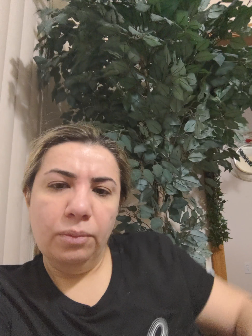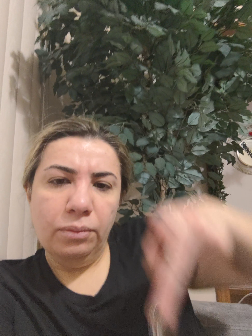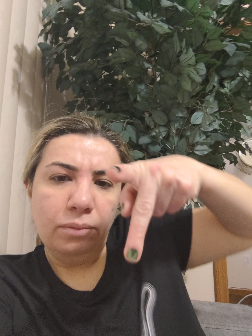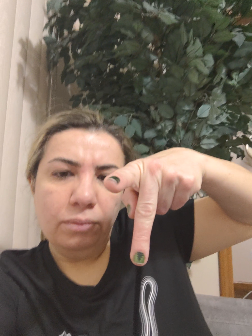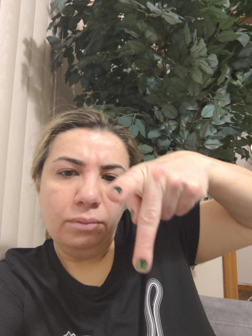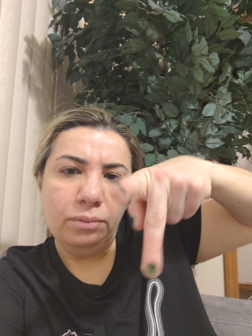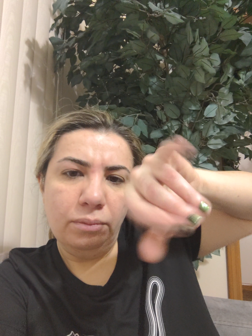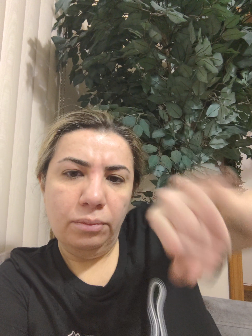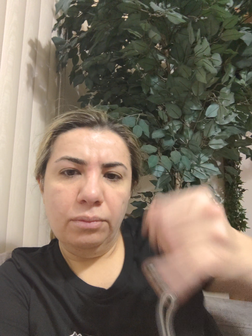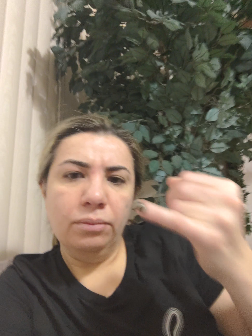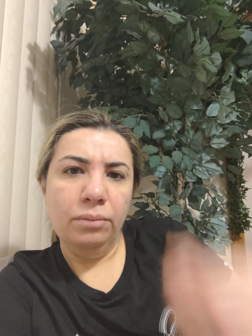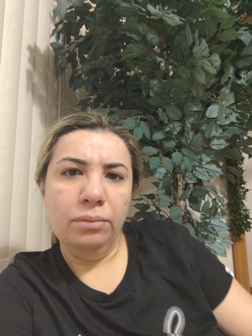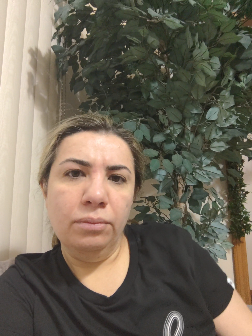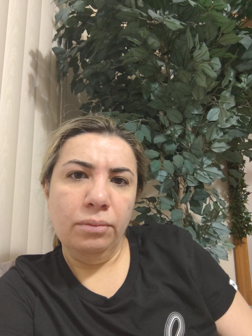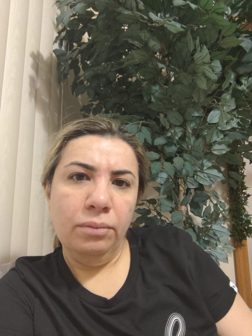pajamas